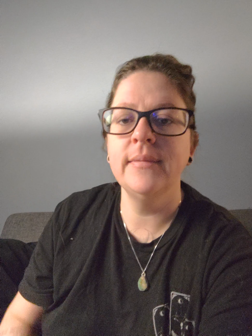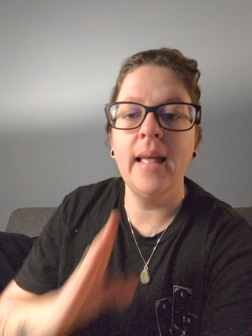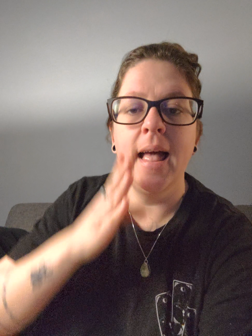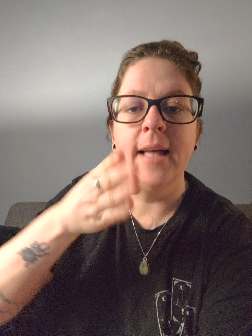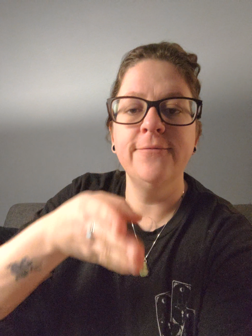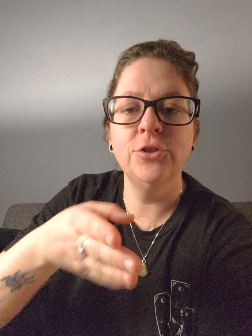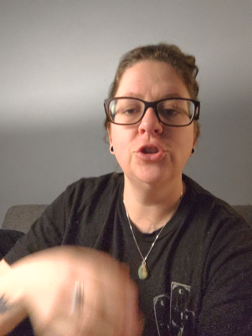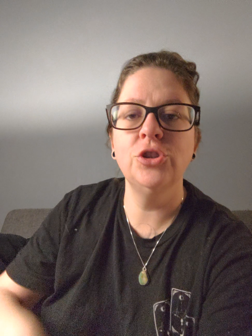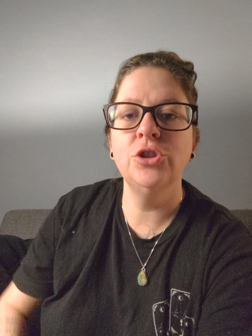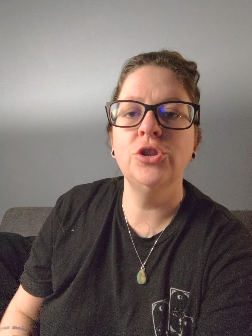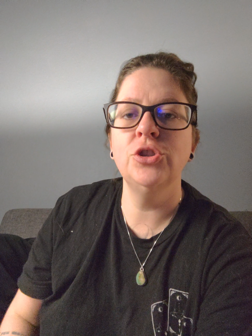after